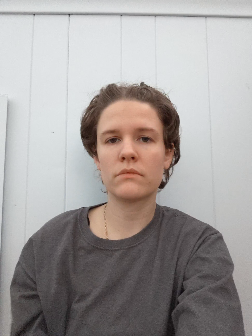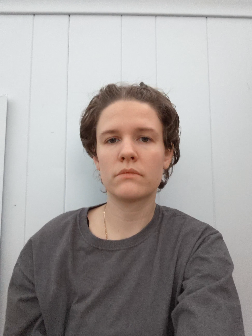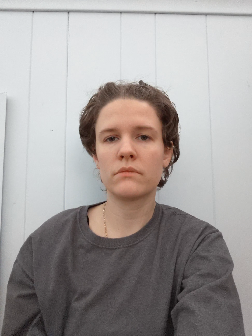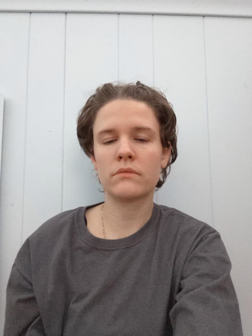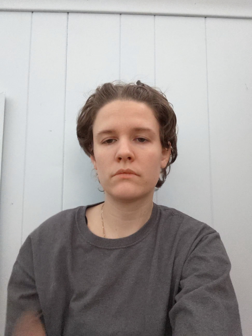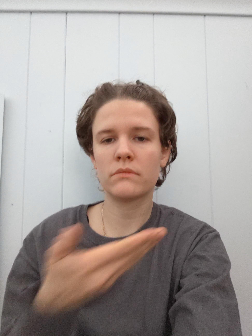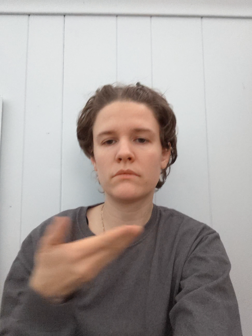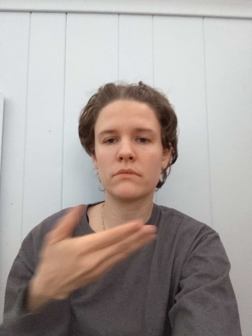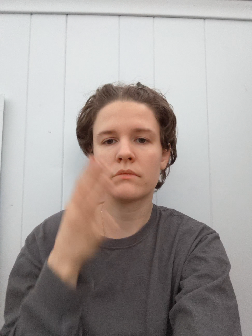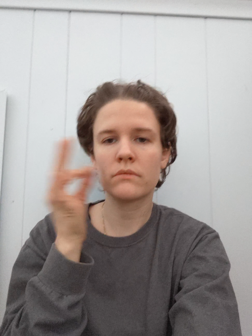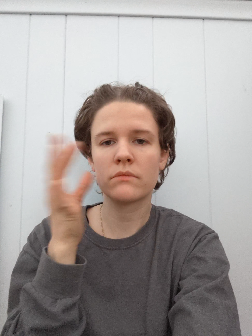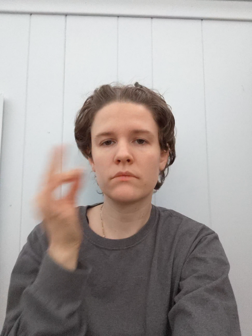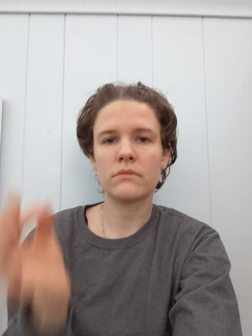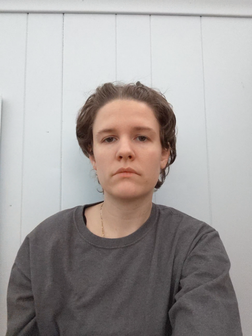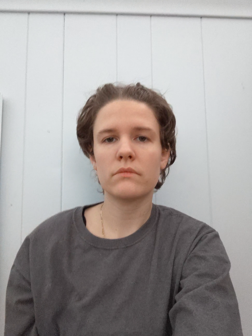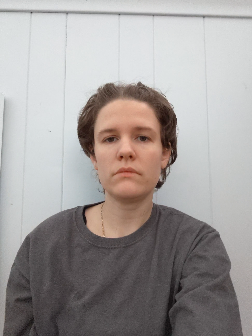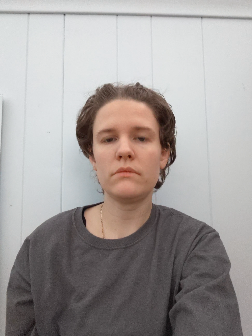kitty